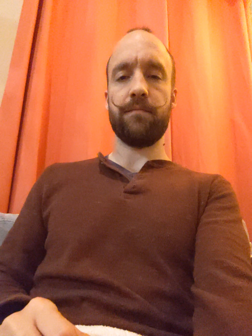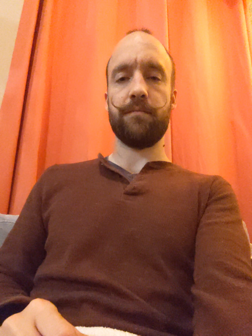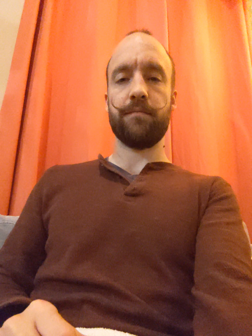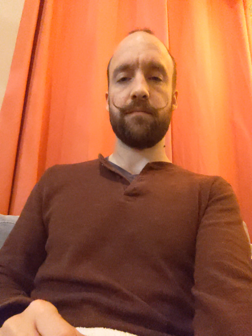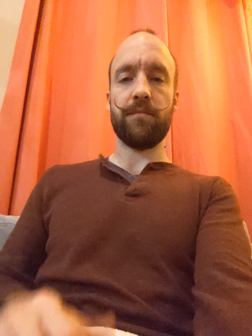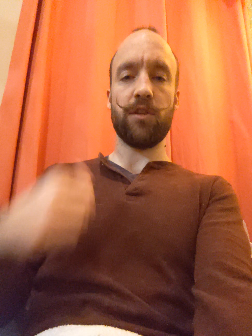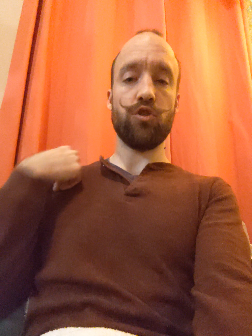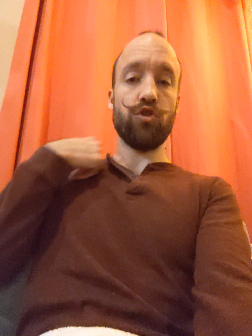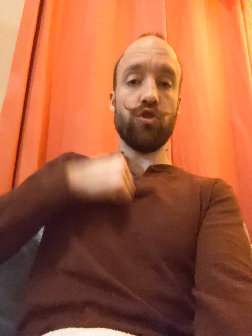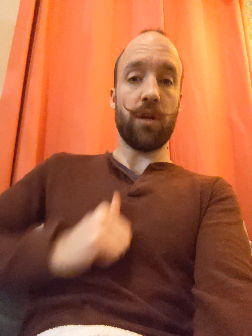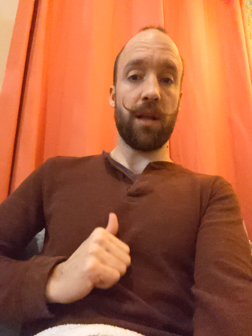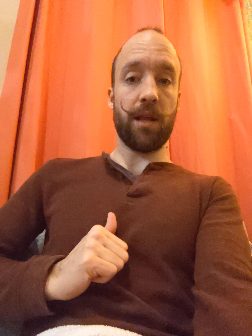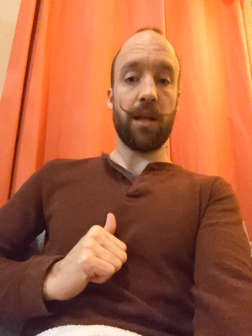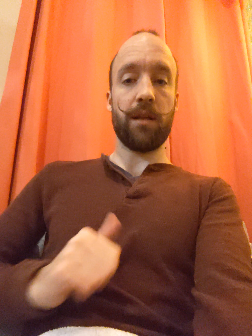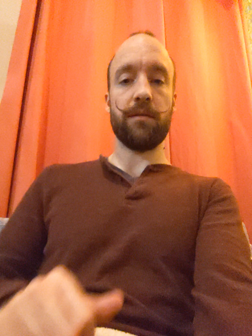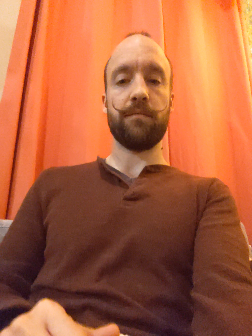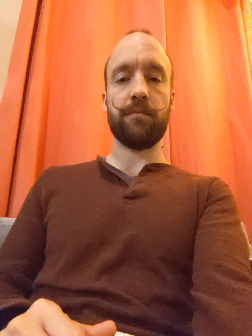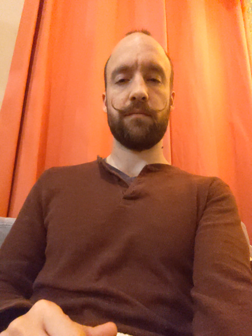jacket